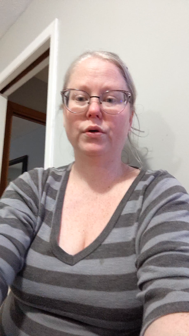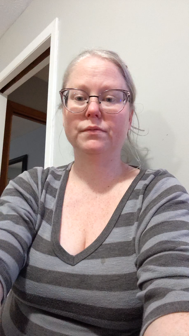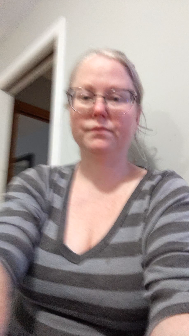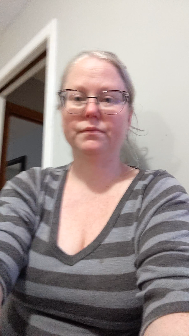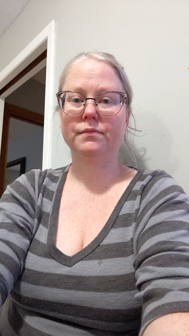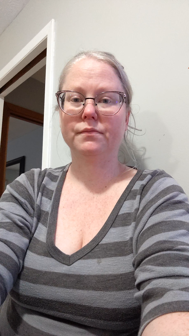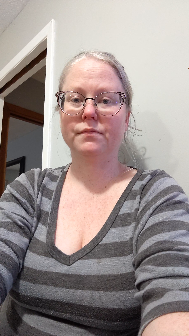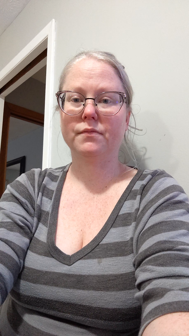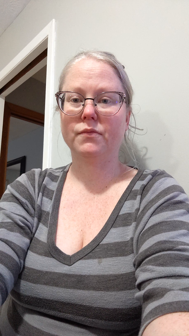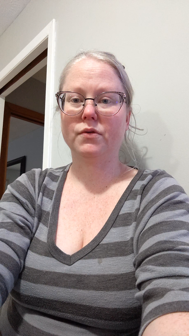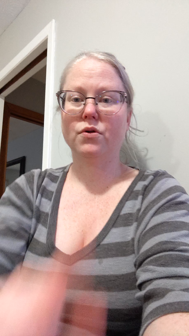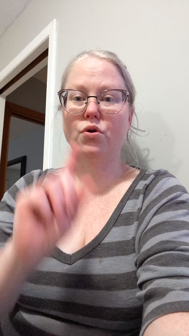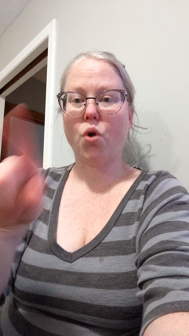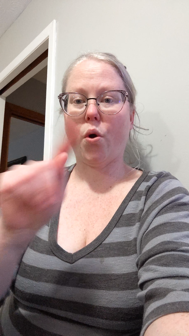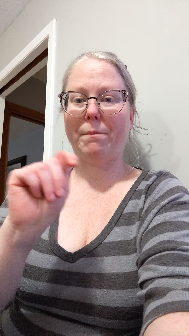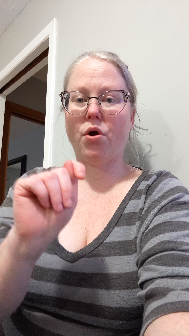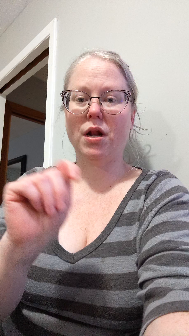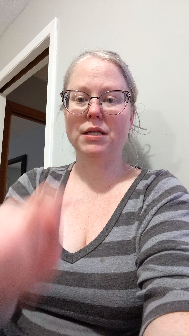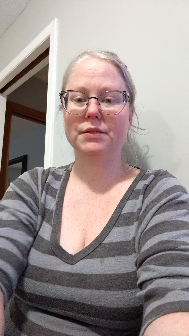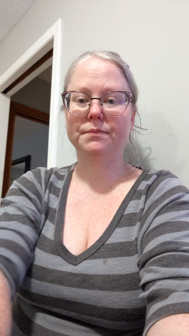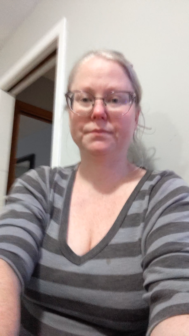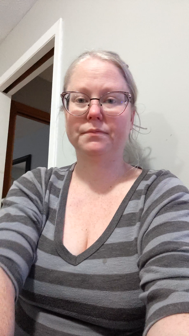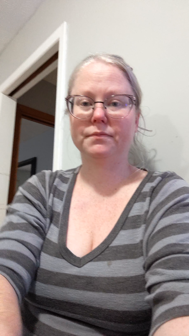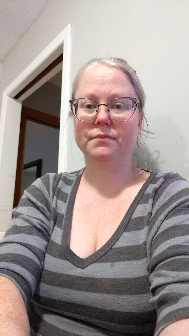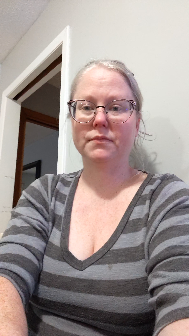go potty